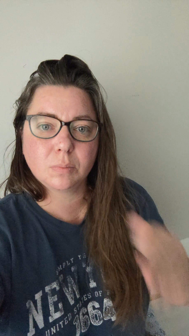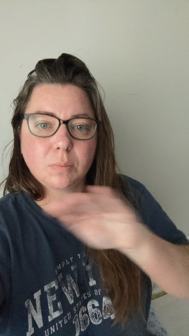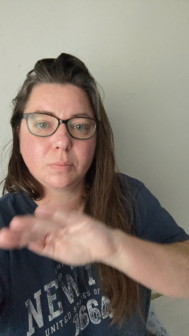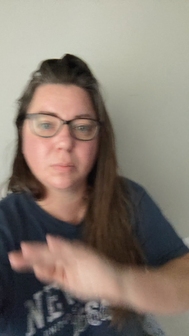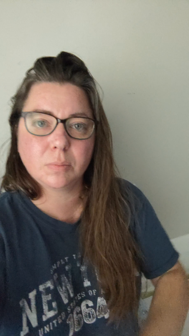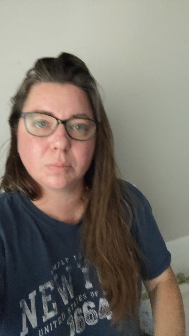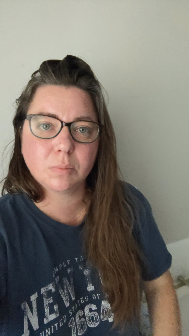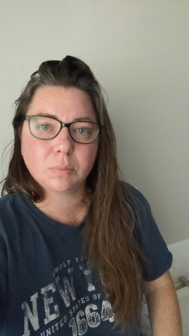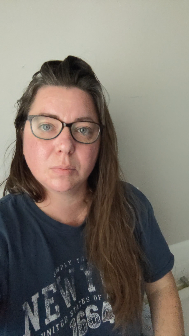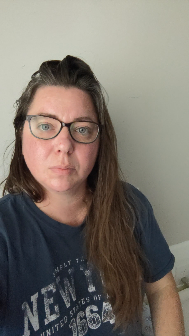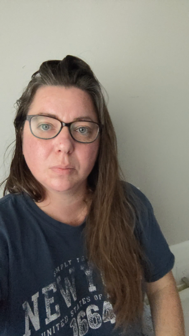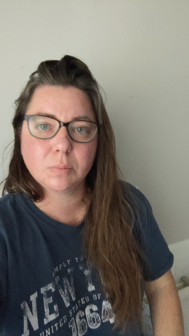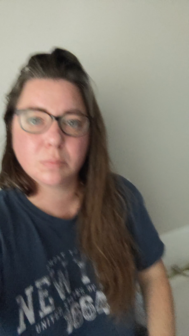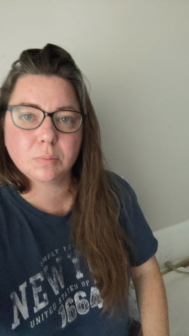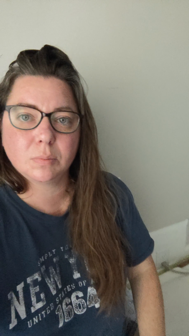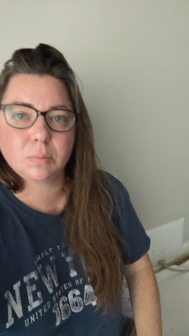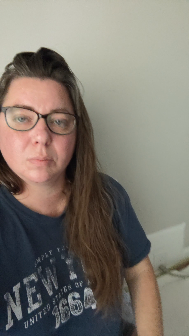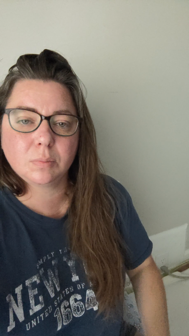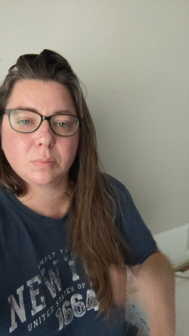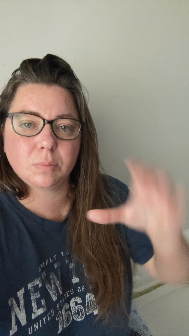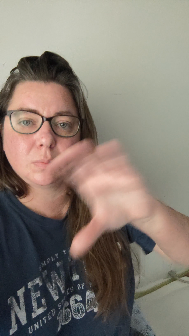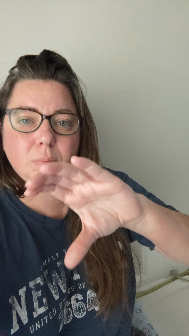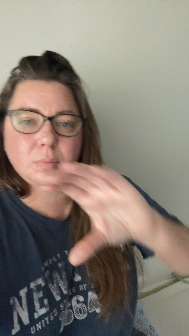dump